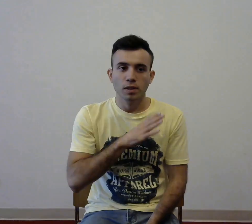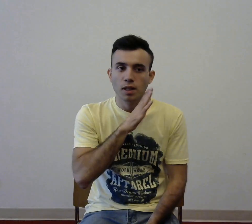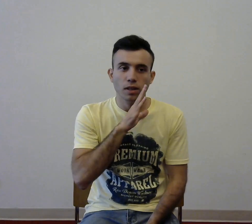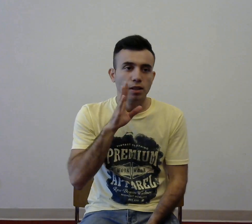ana